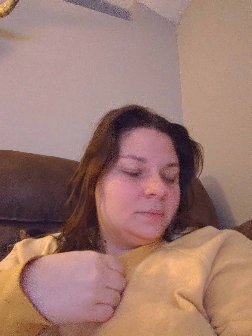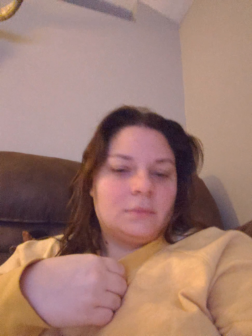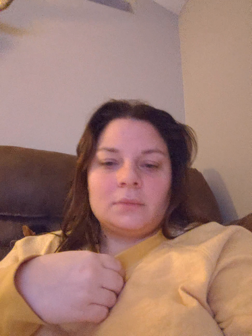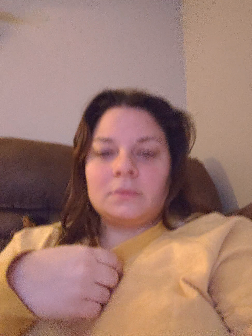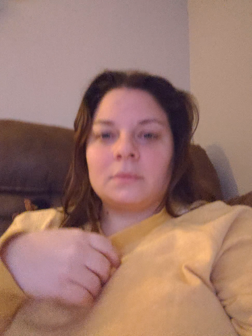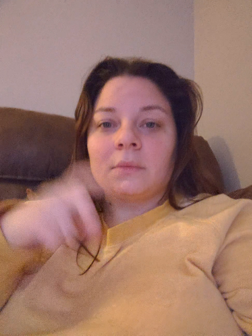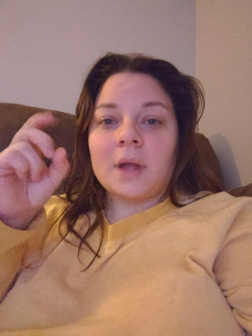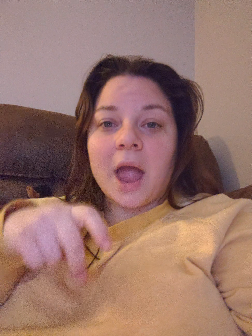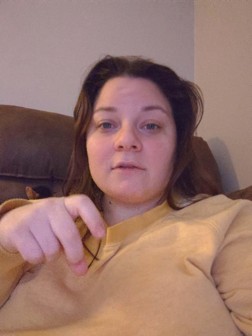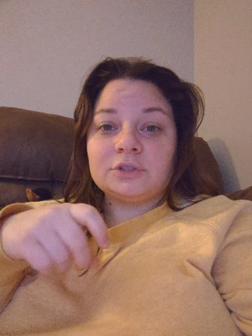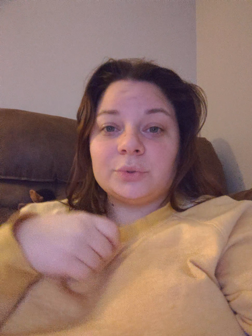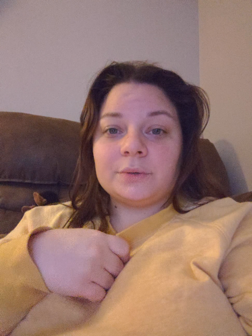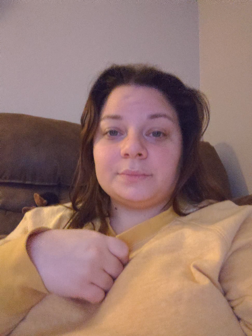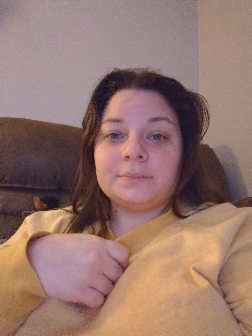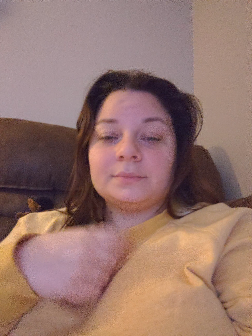have to